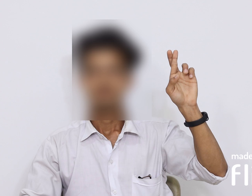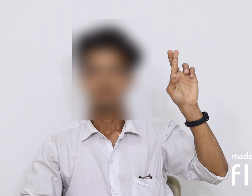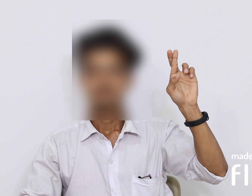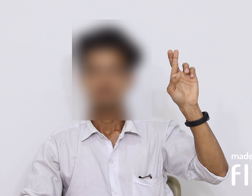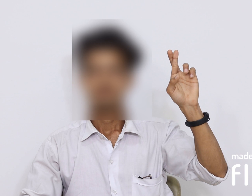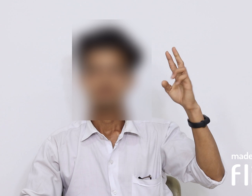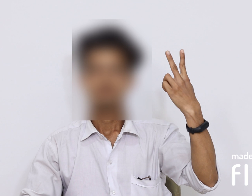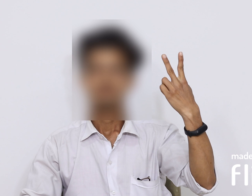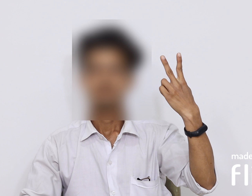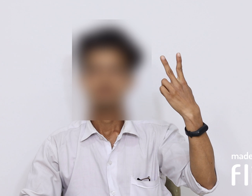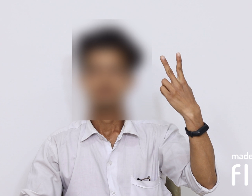ڑ